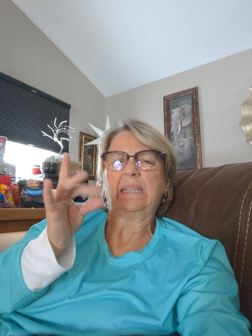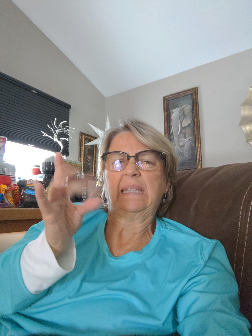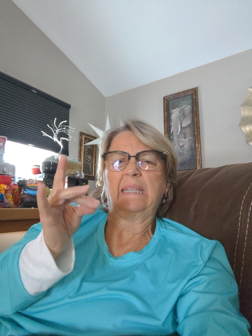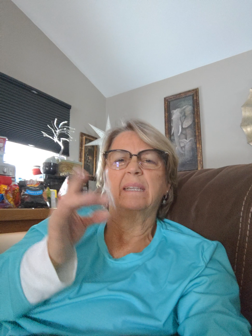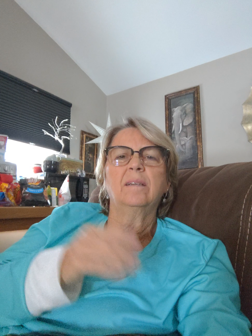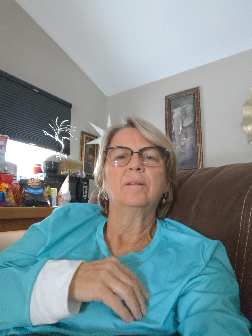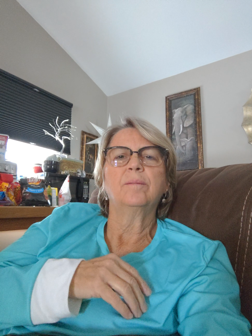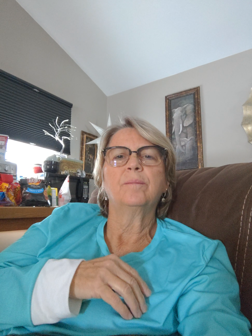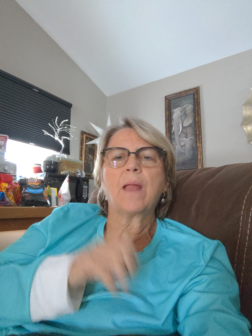sticky